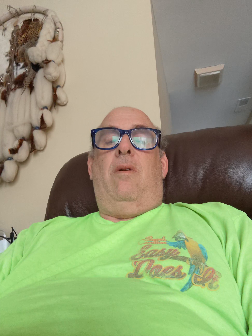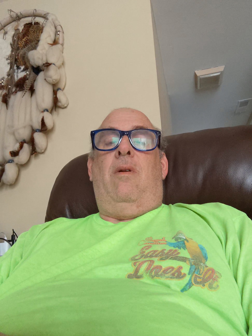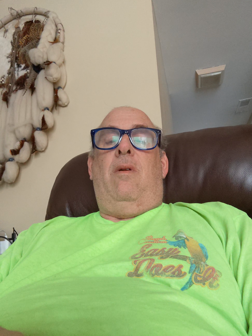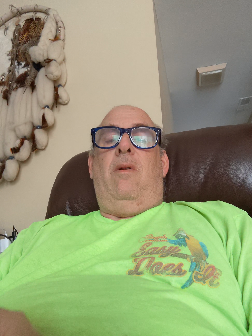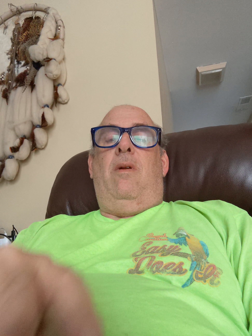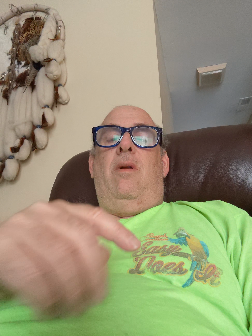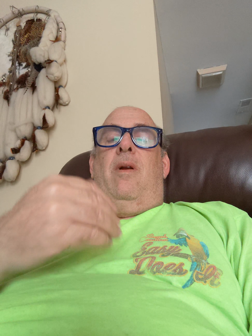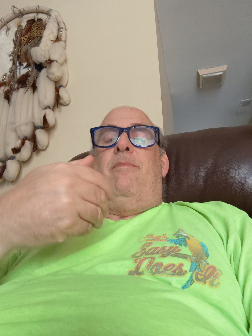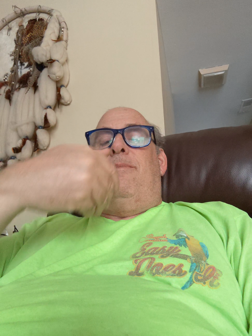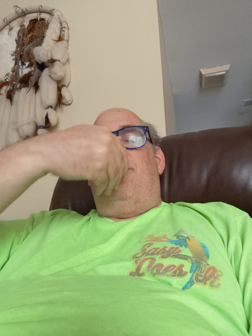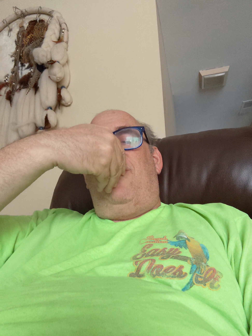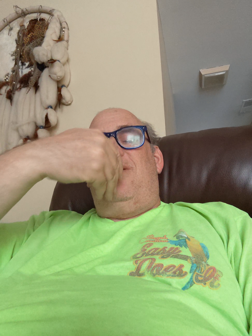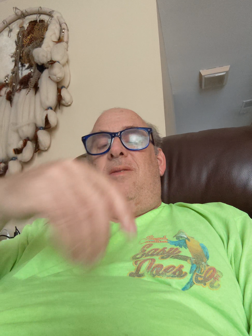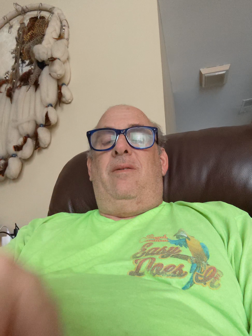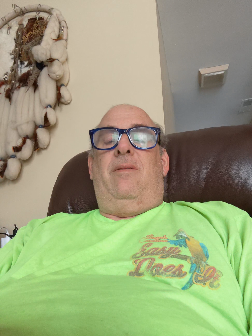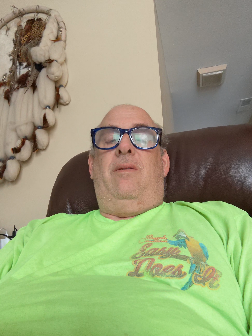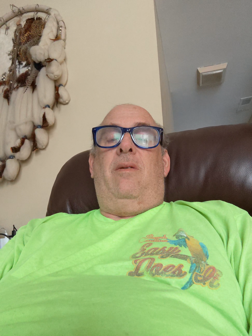pizza